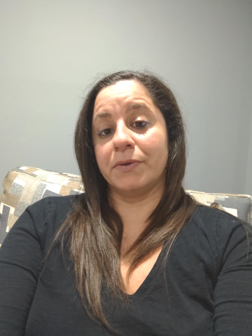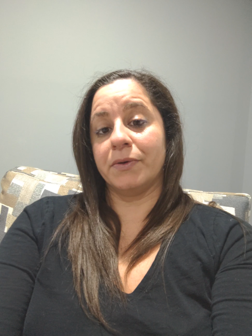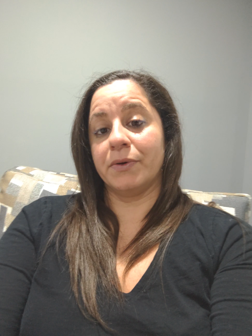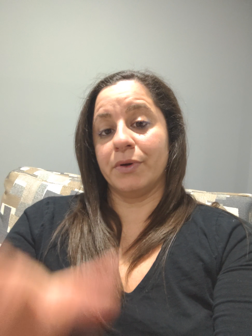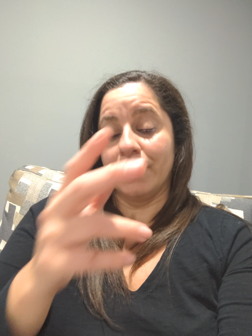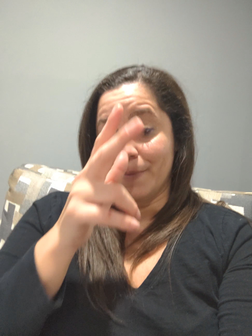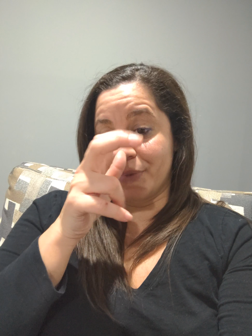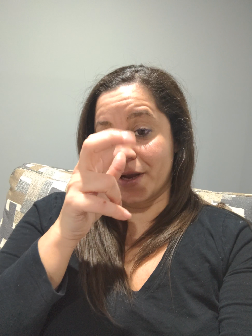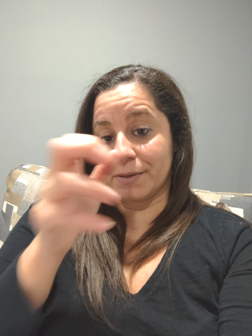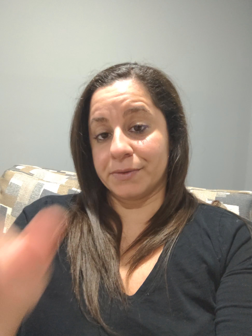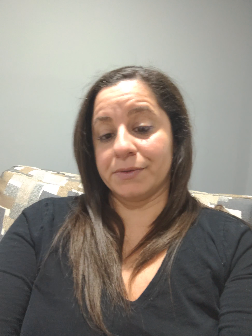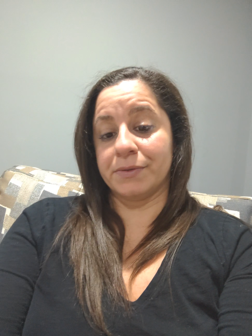bug